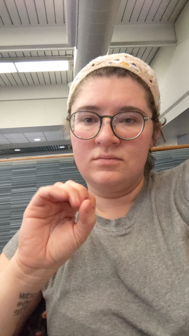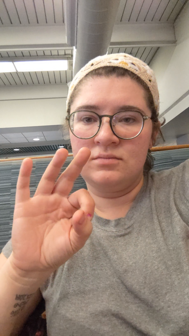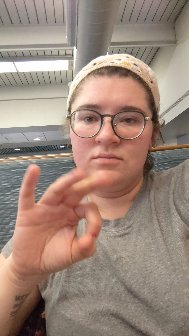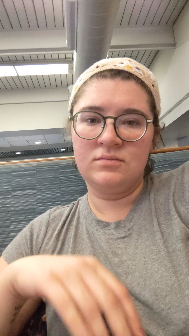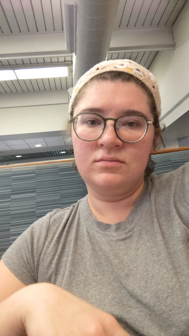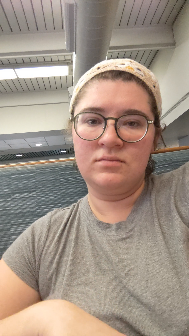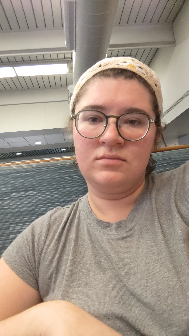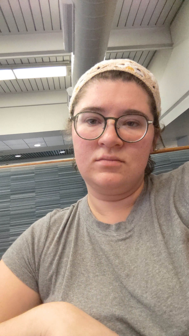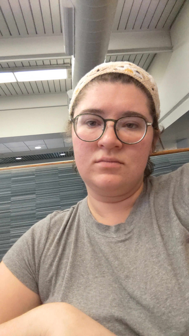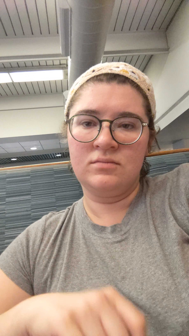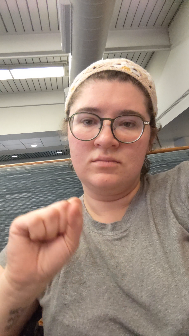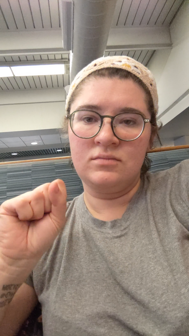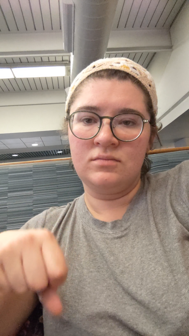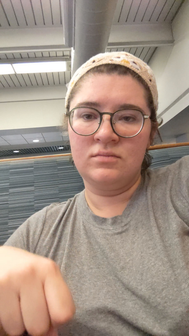could